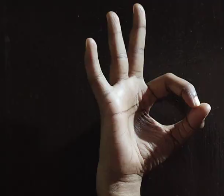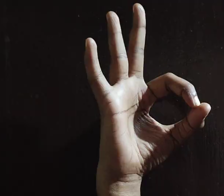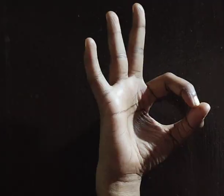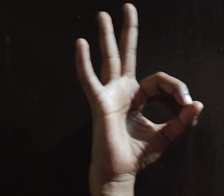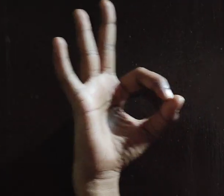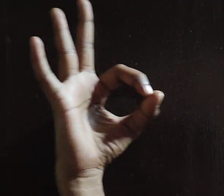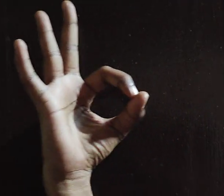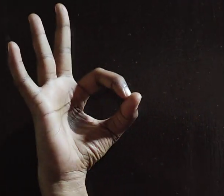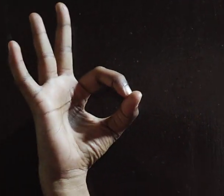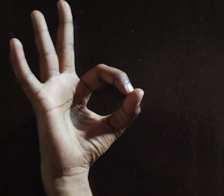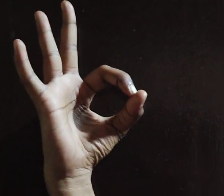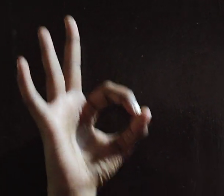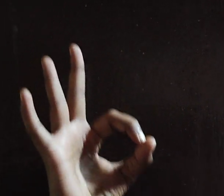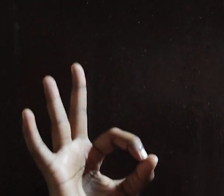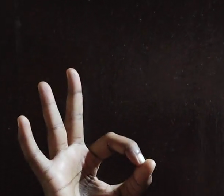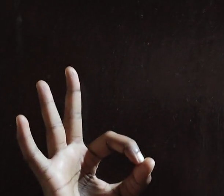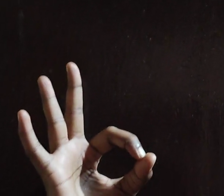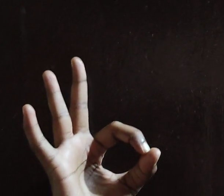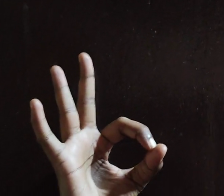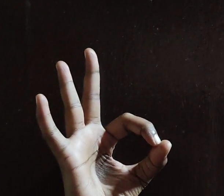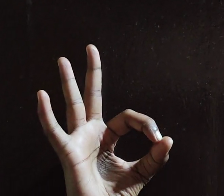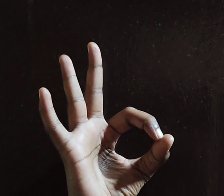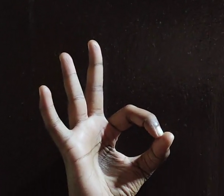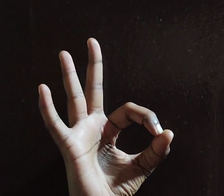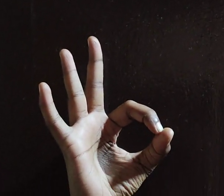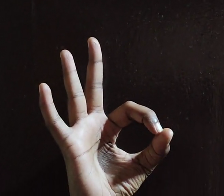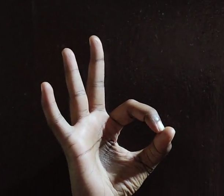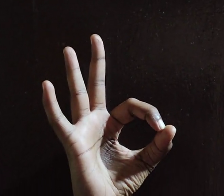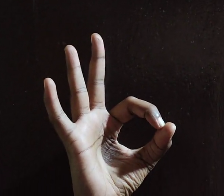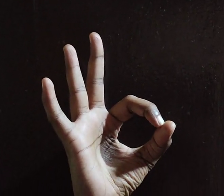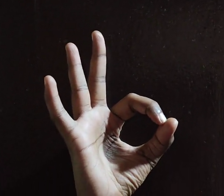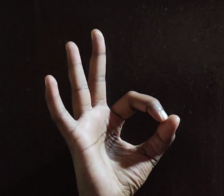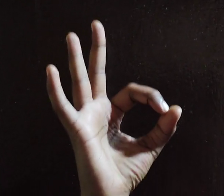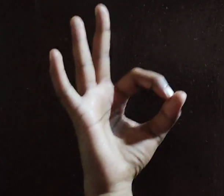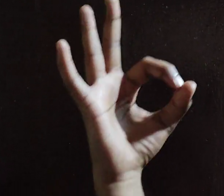ഔ